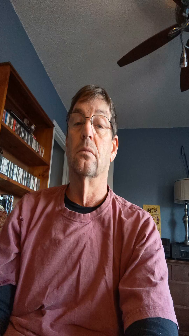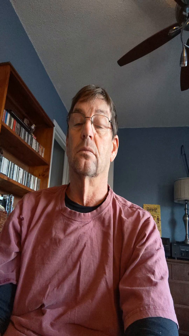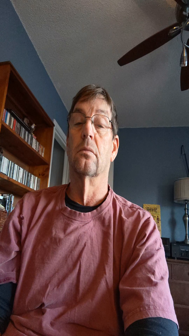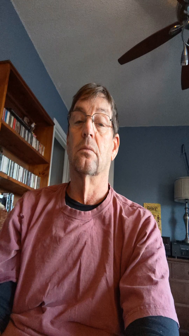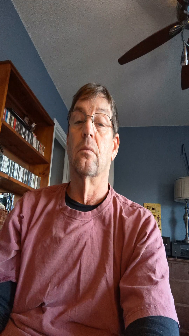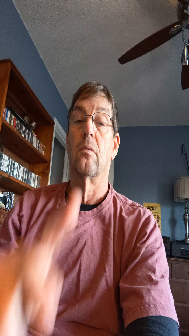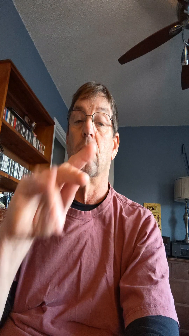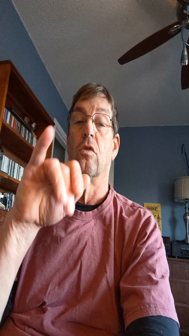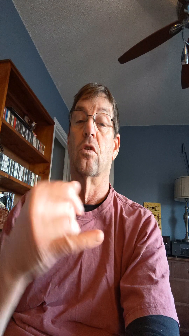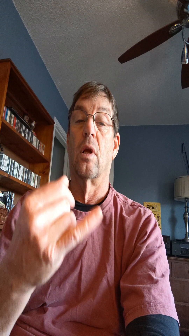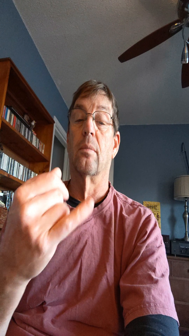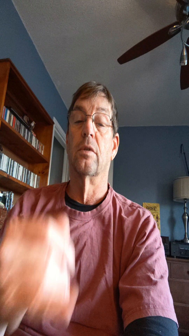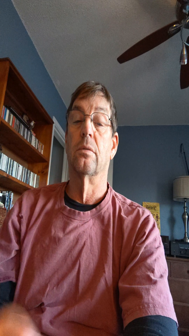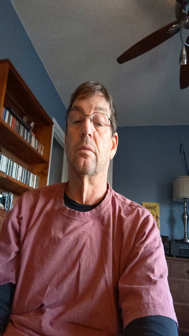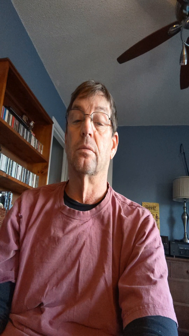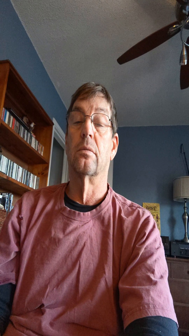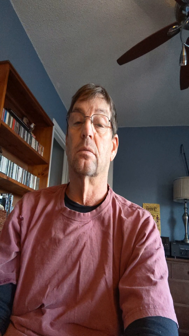pajamas